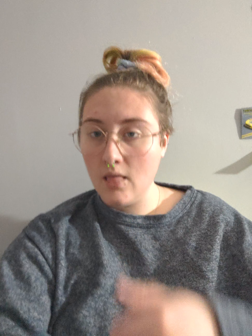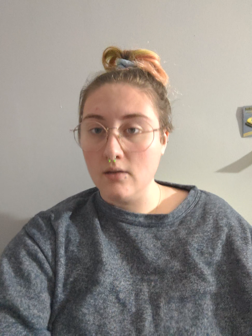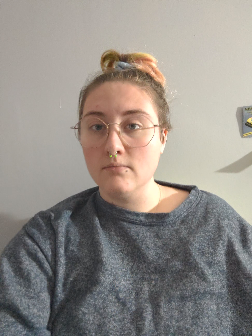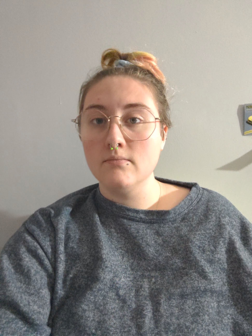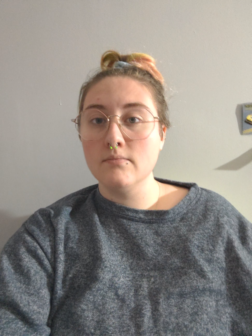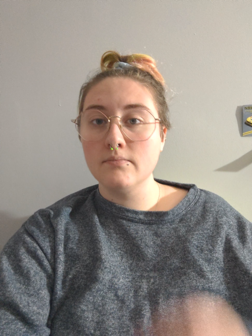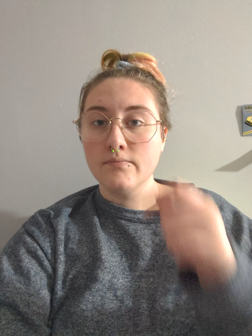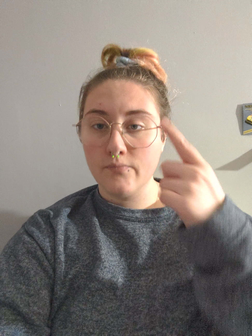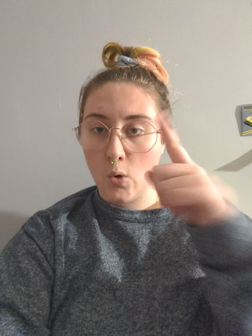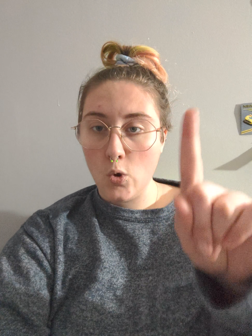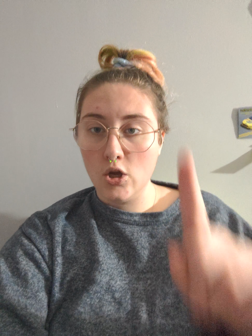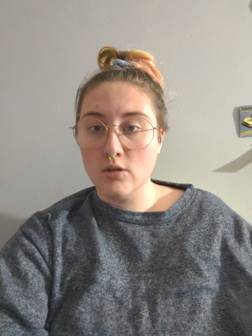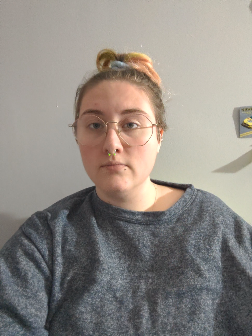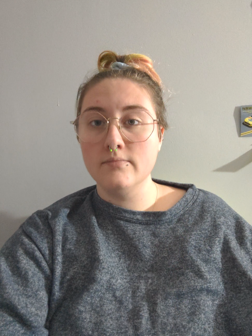for